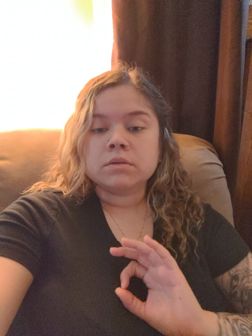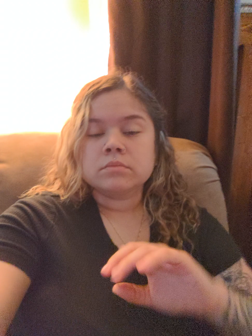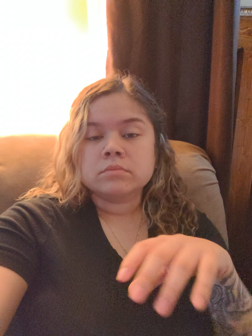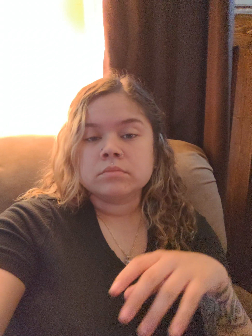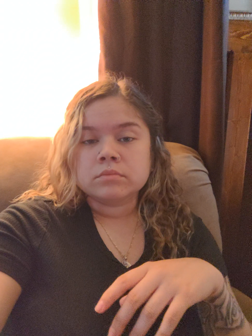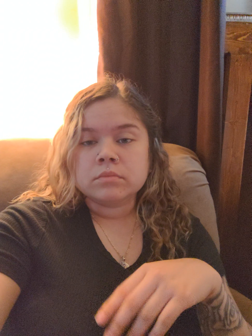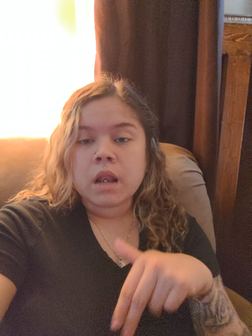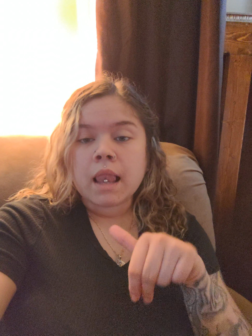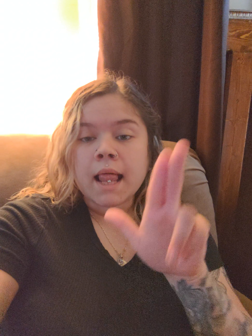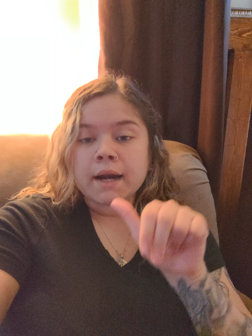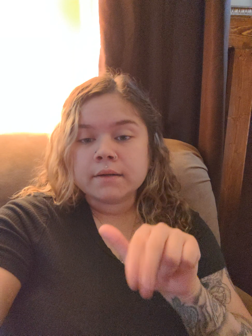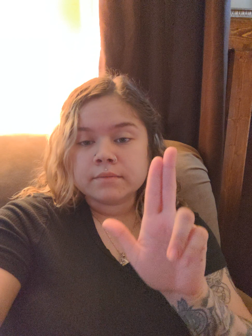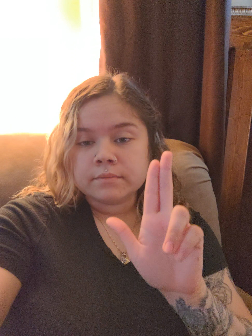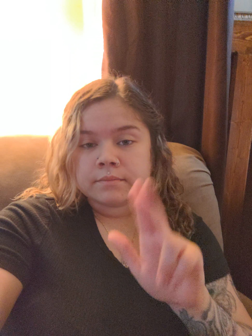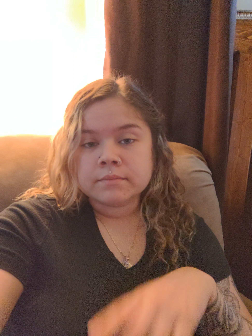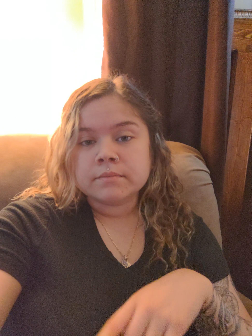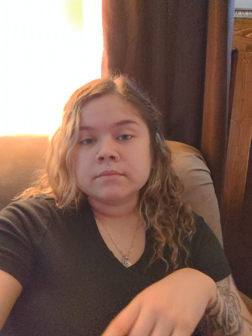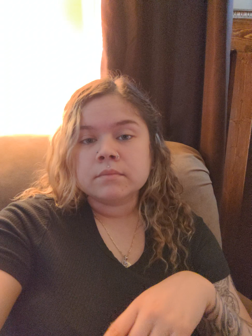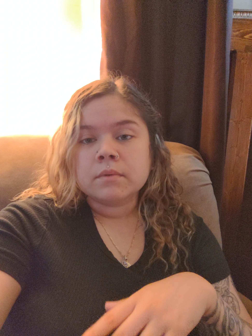lick